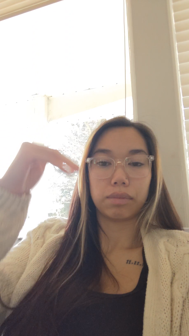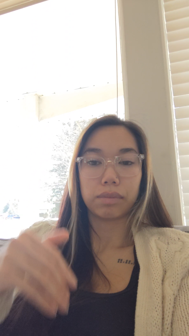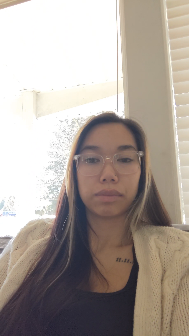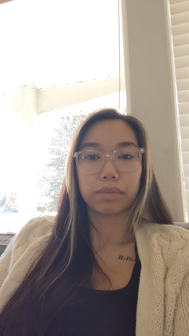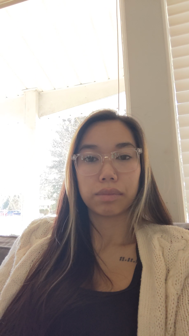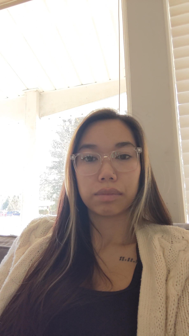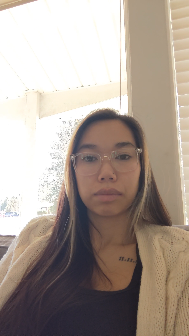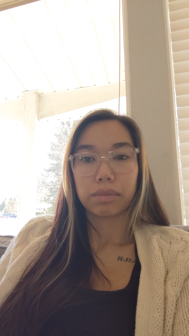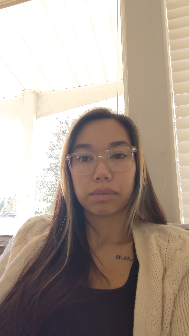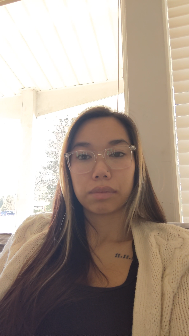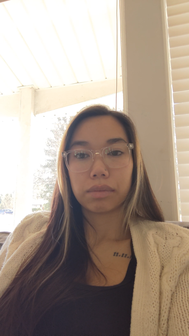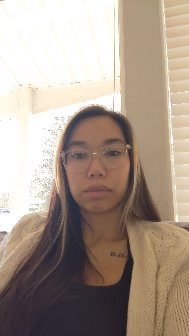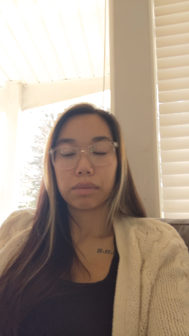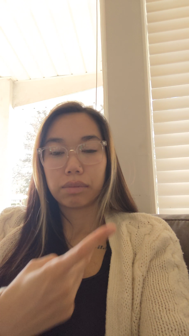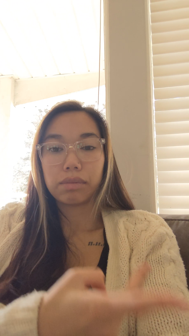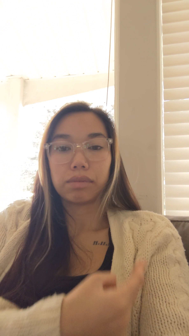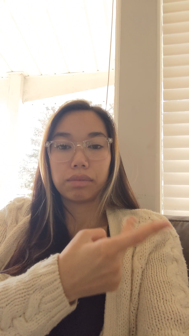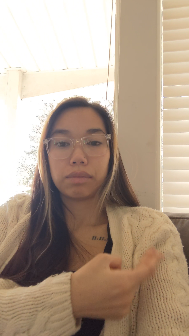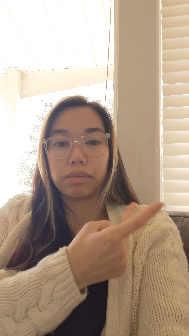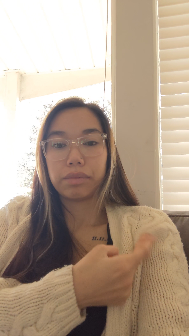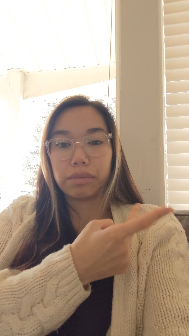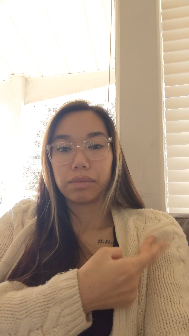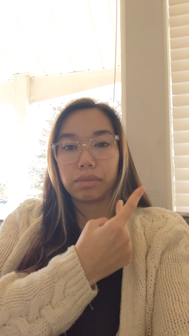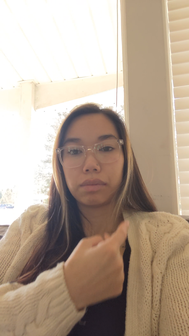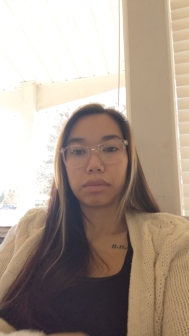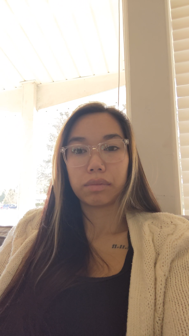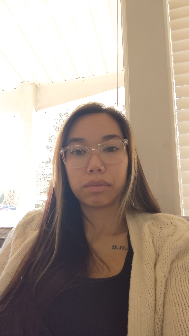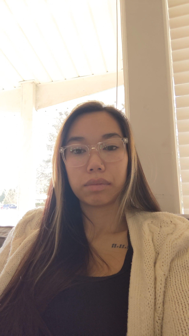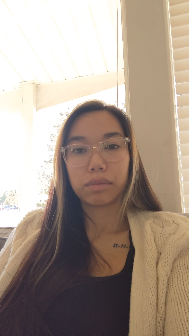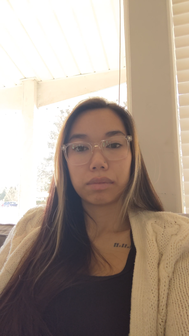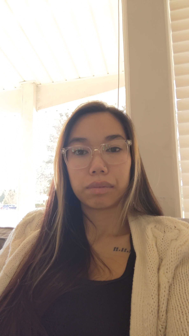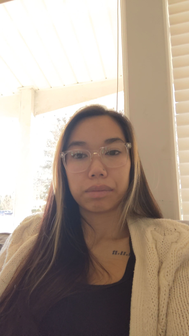sheep